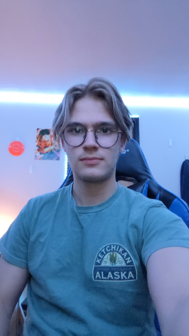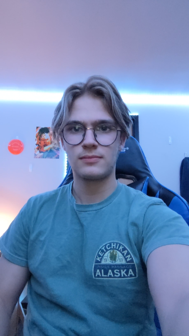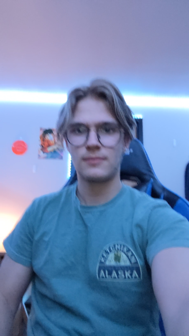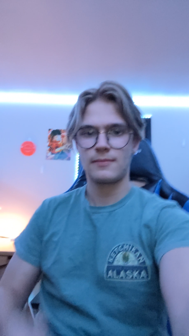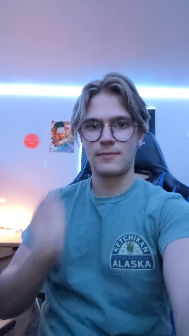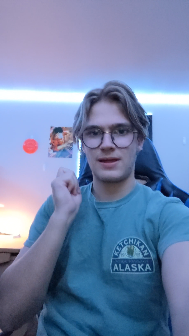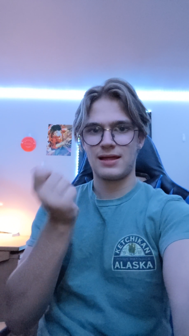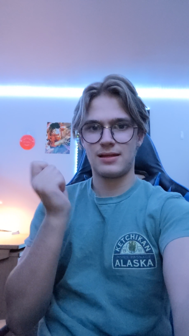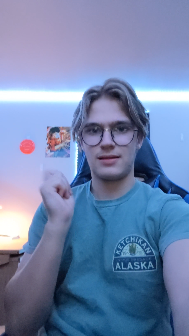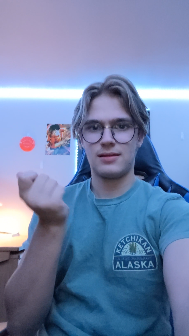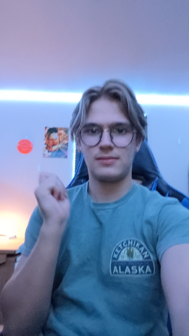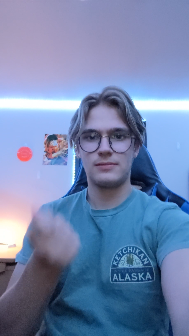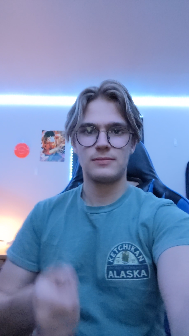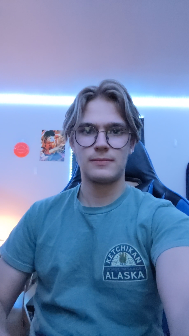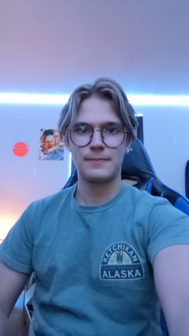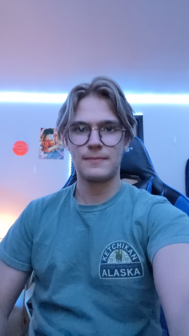bat